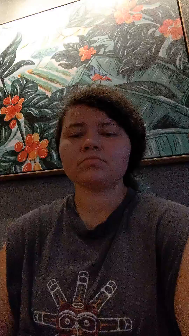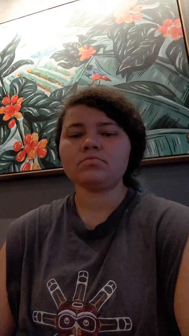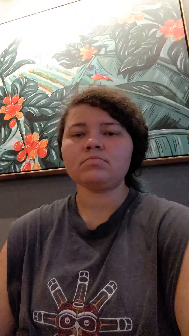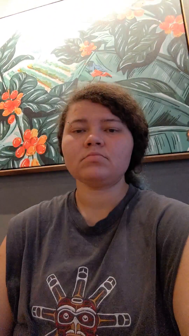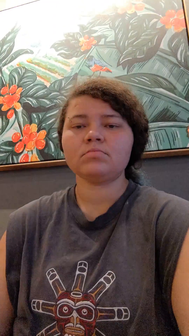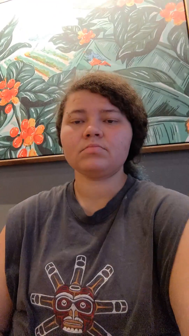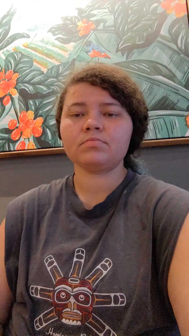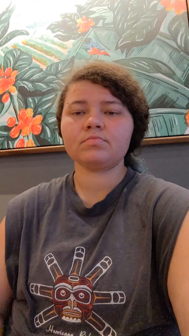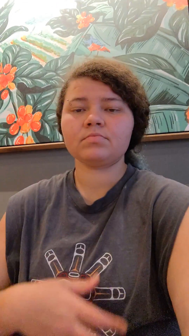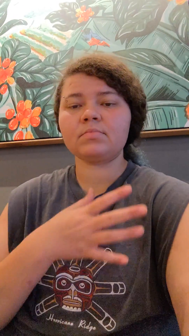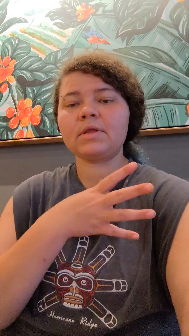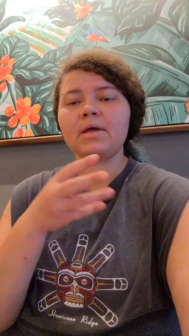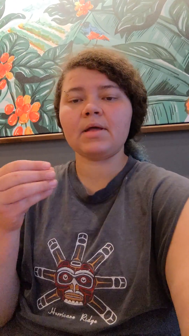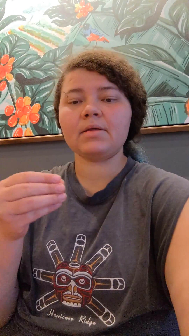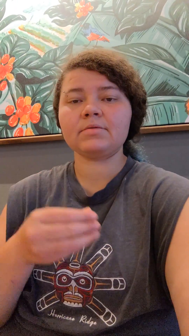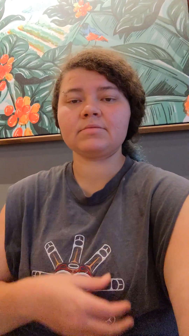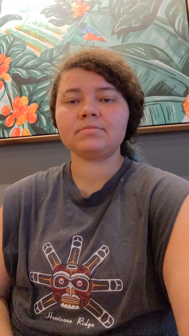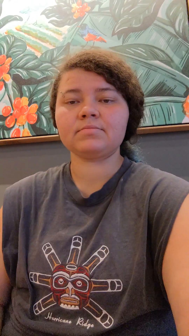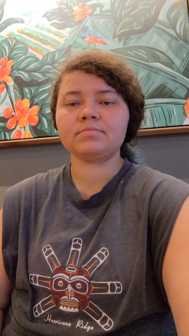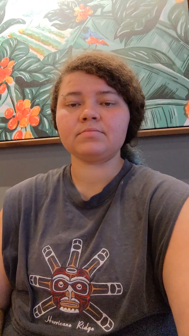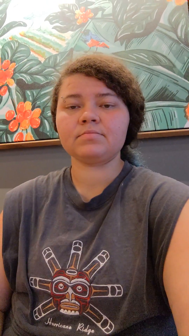and